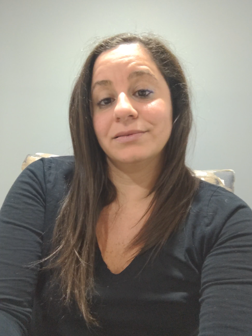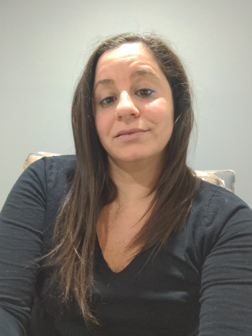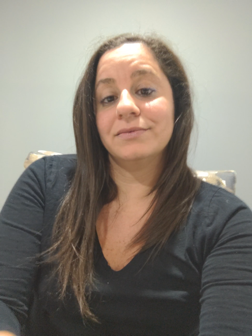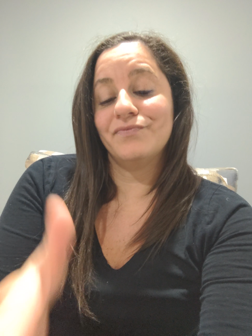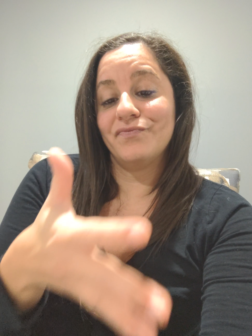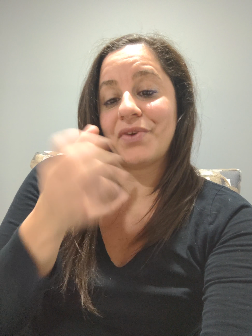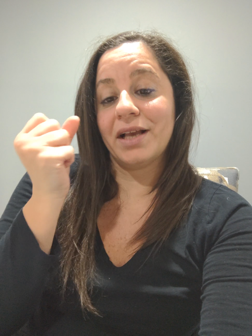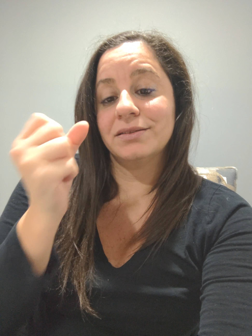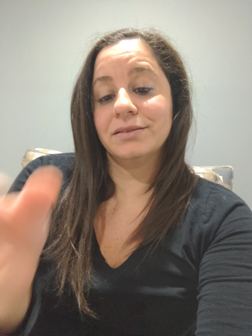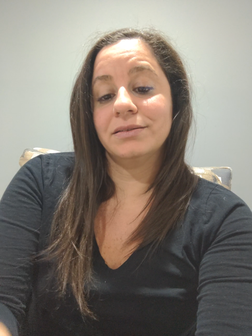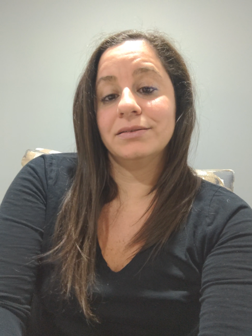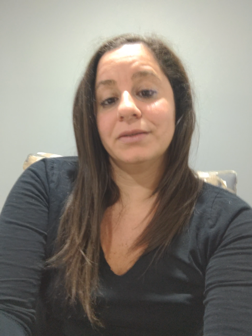fast